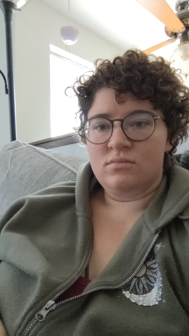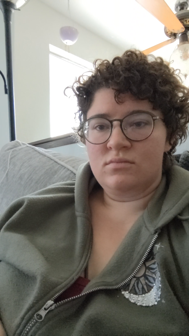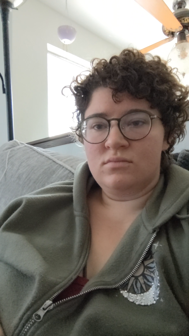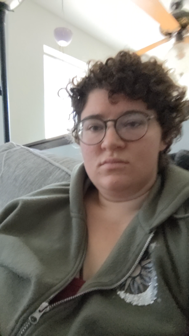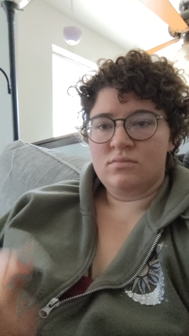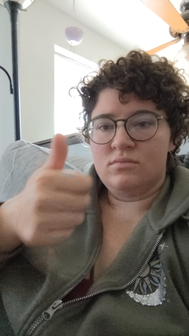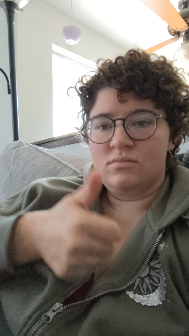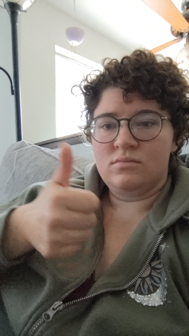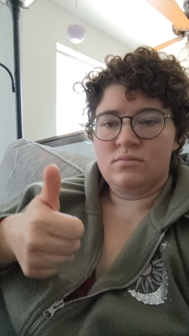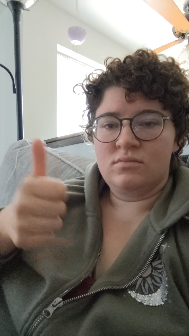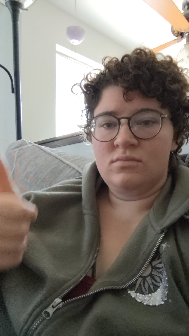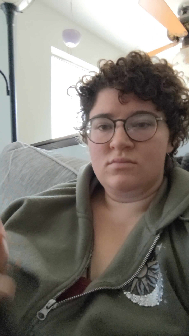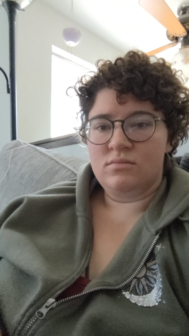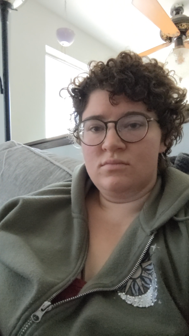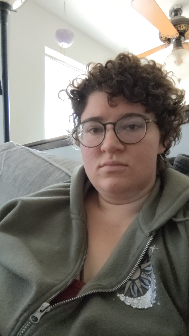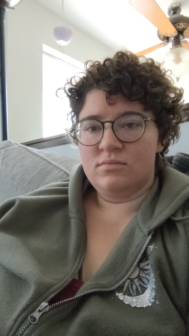each